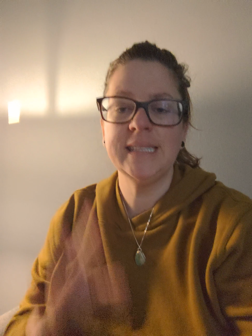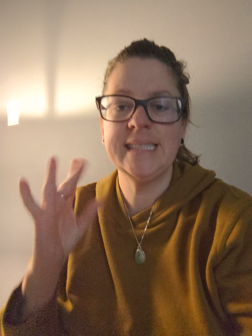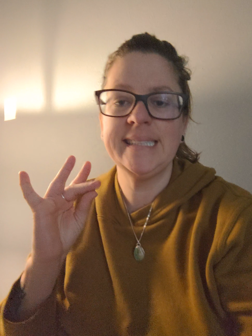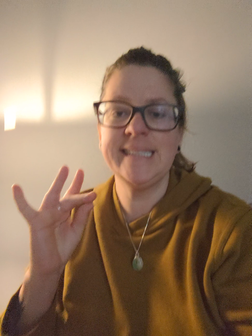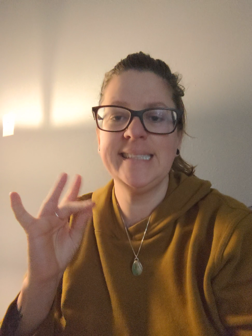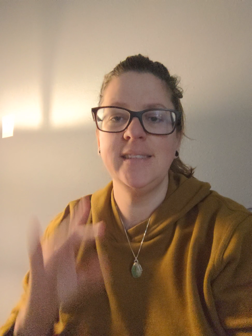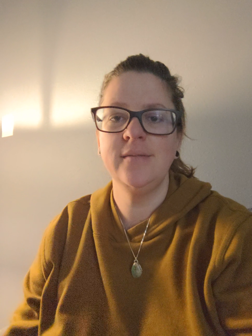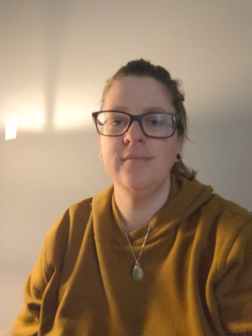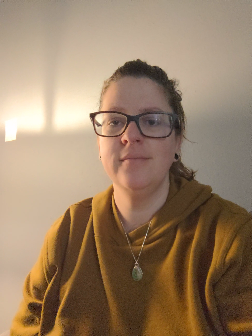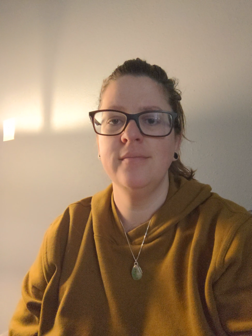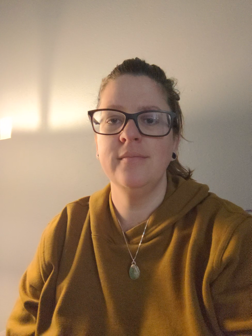sticky